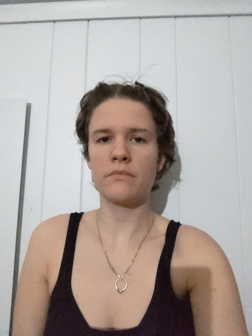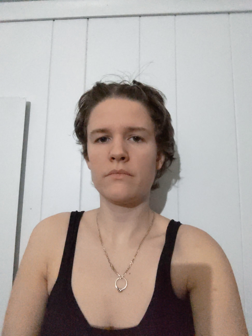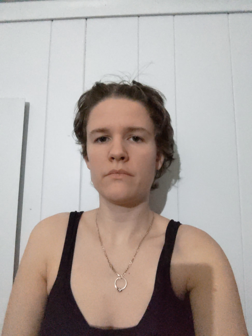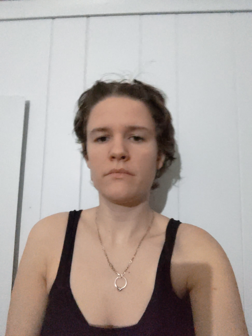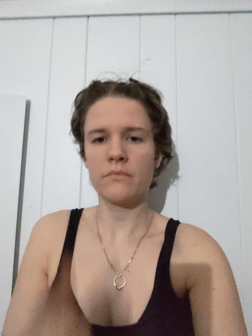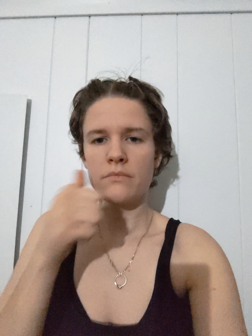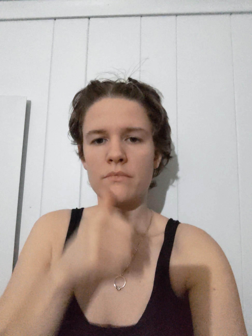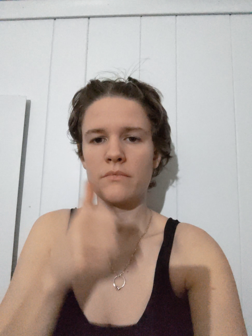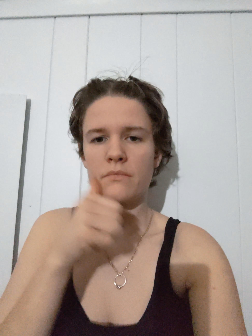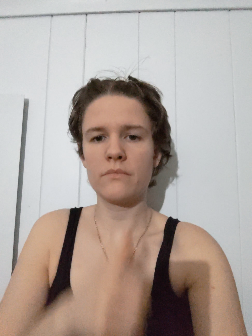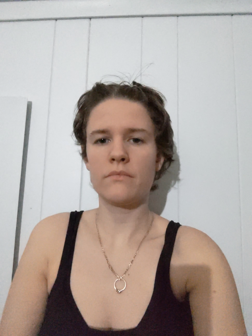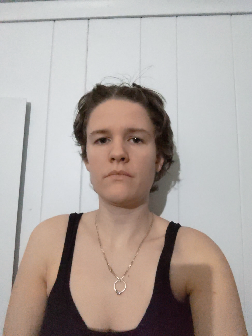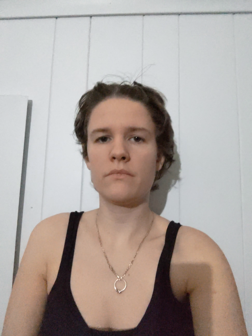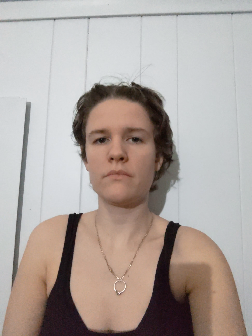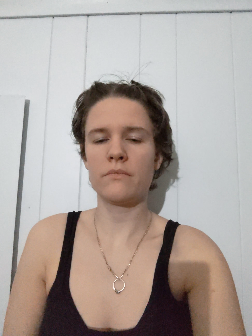girl